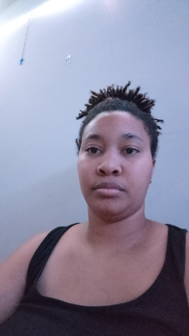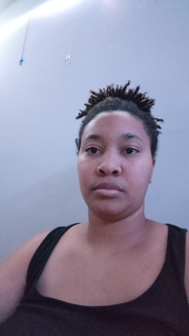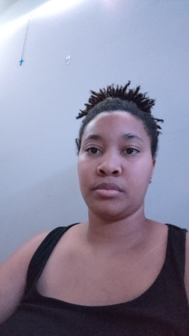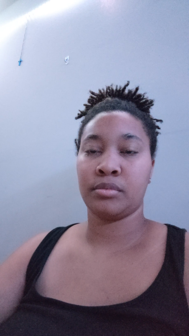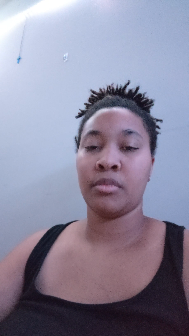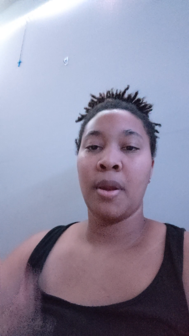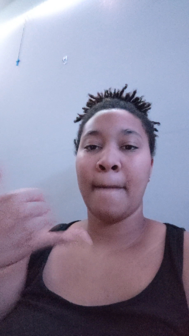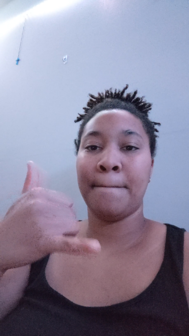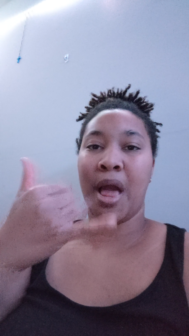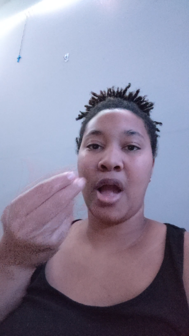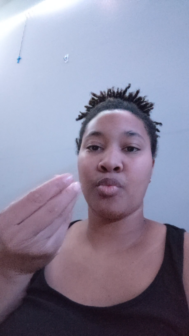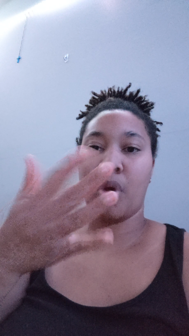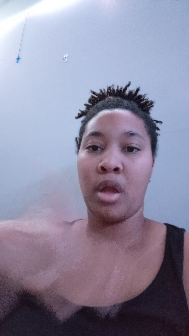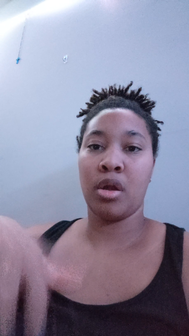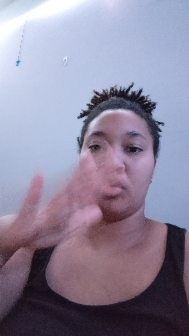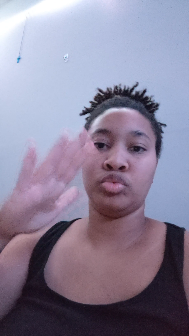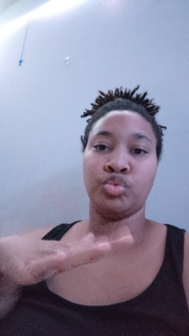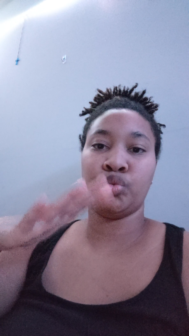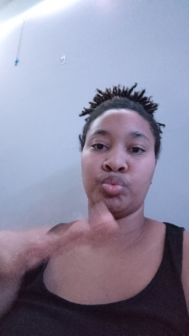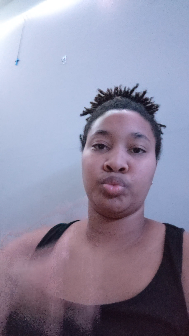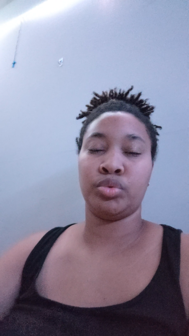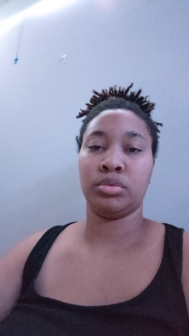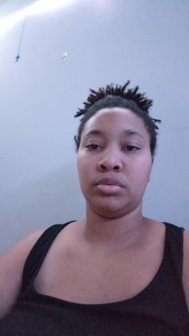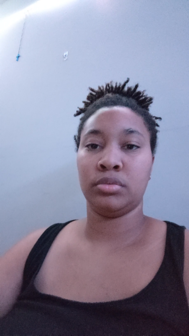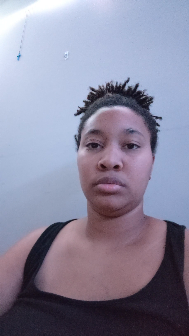playground